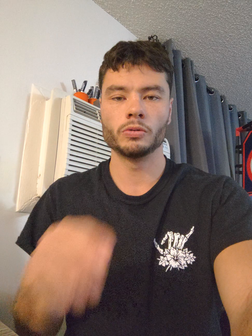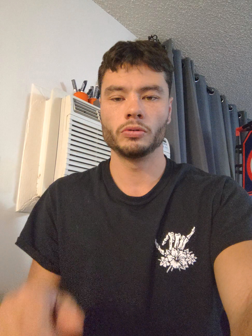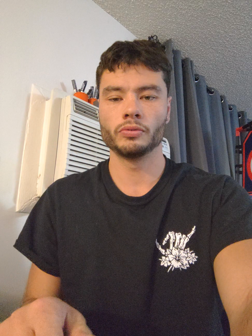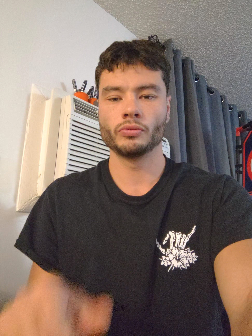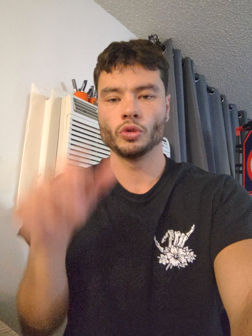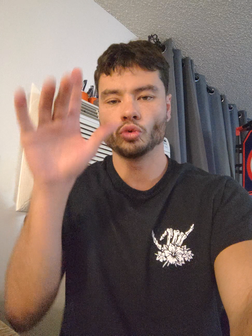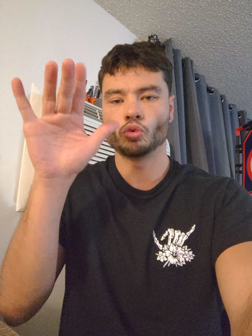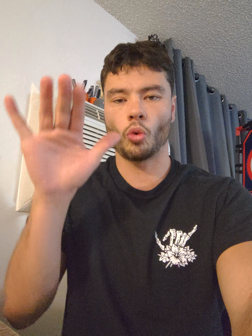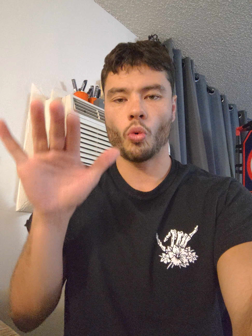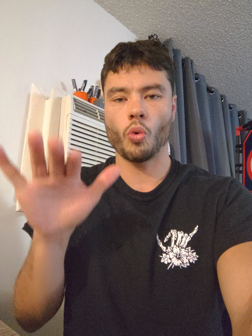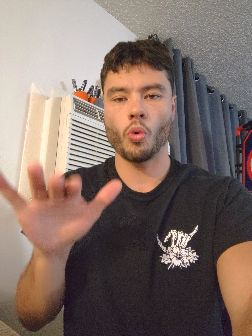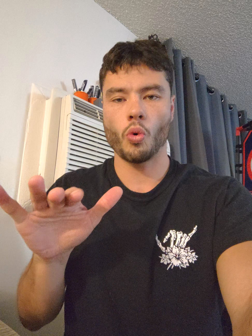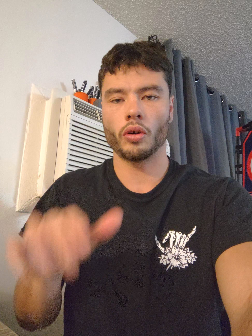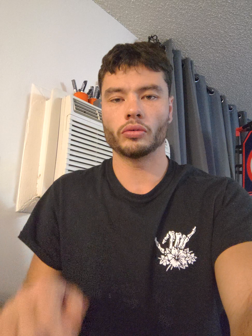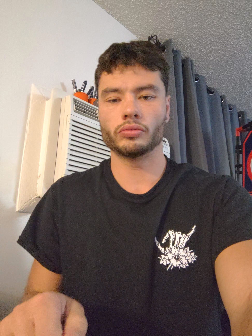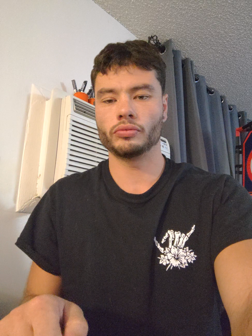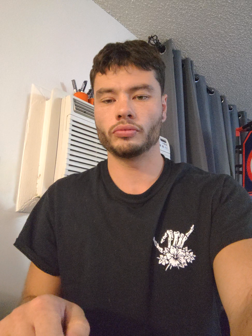snow